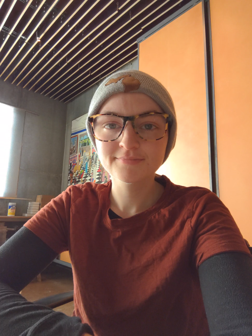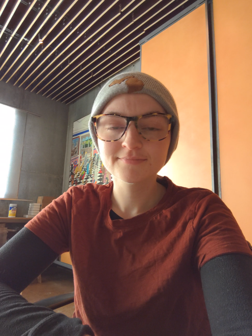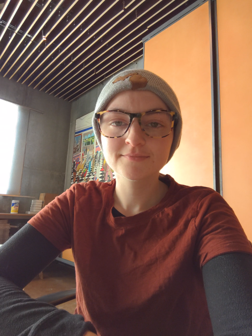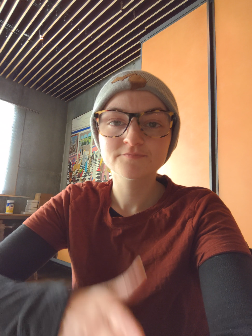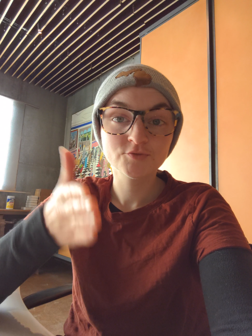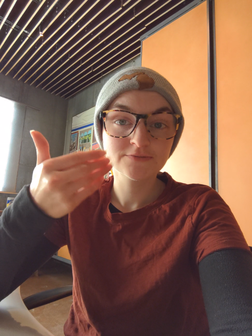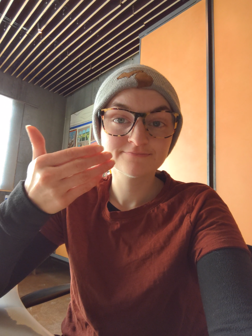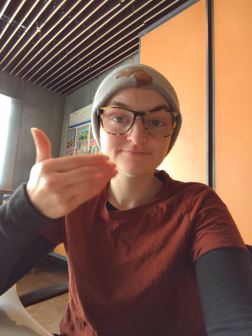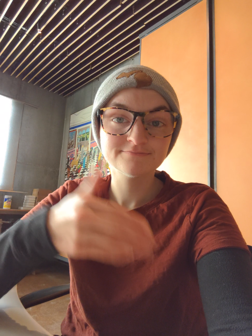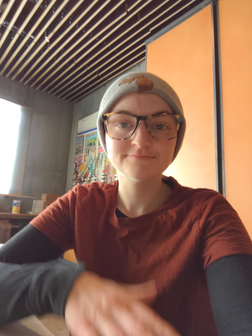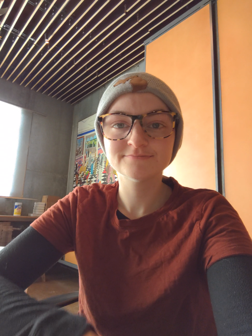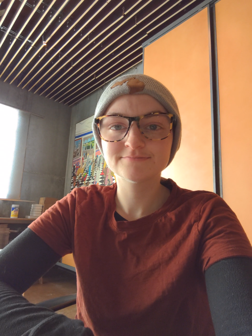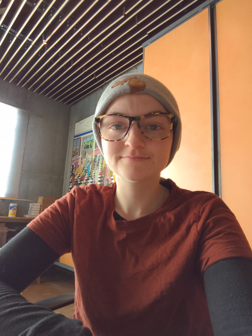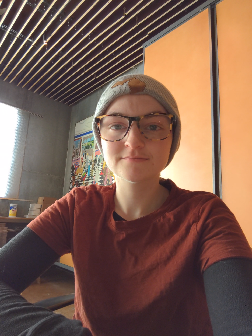flag